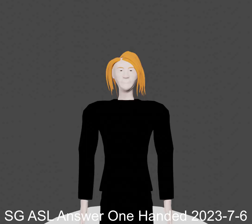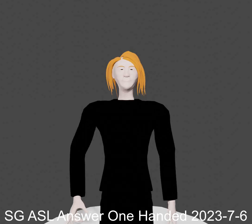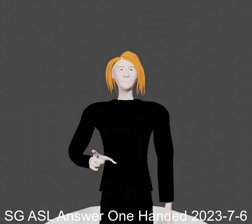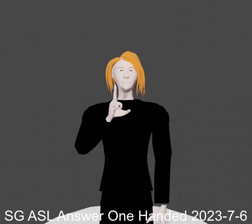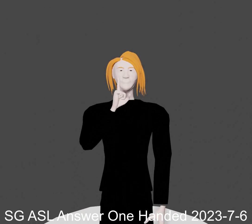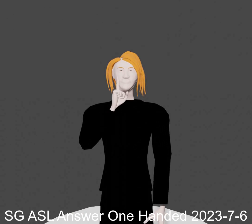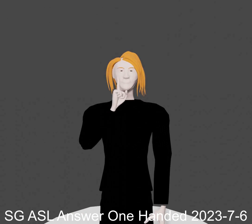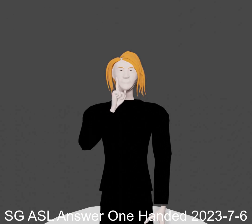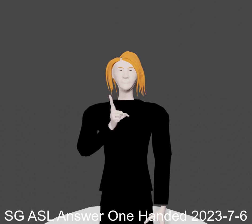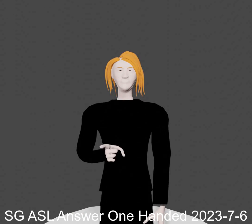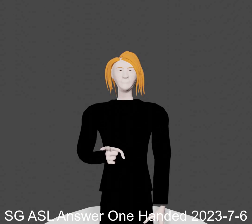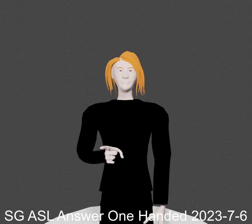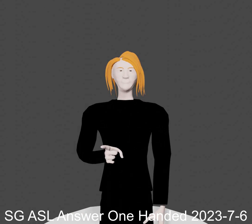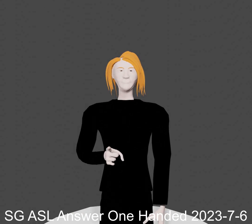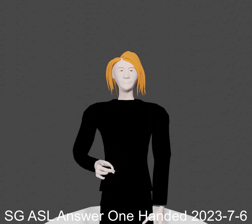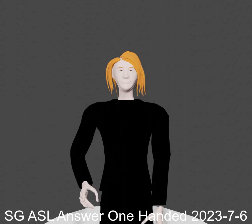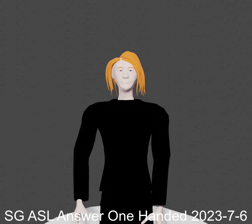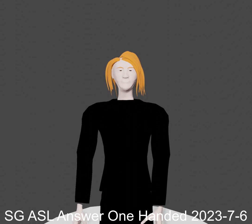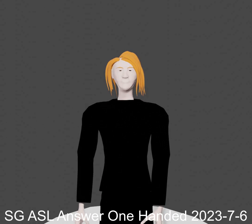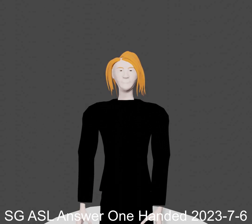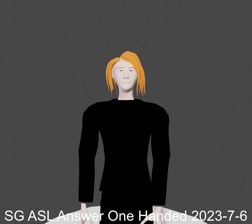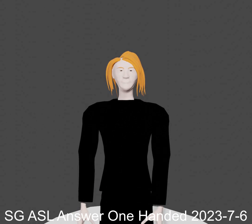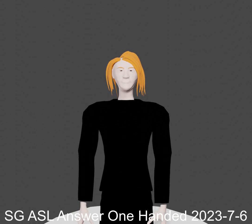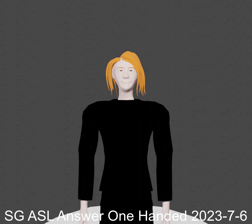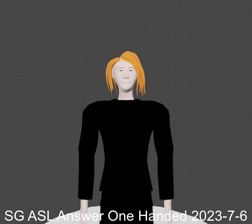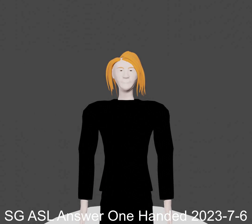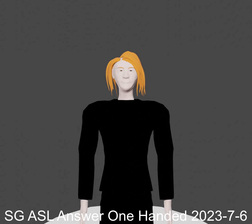Answer